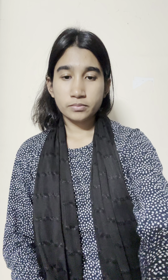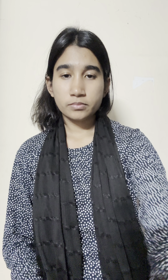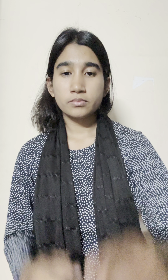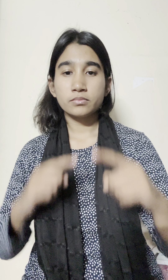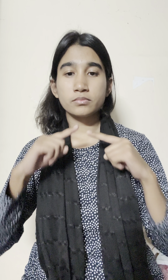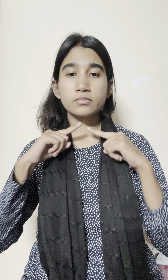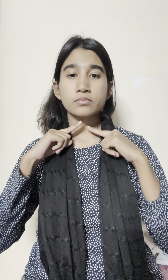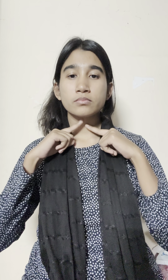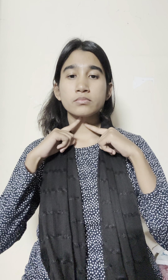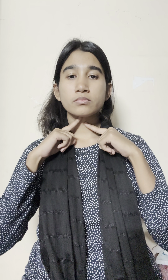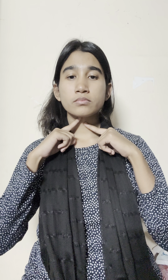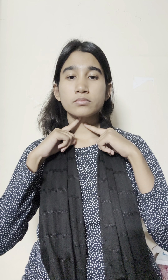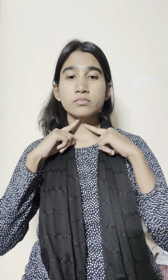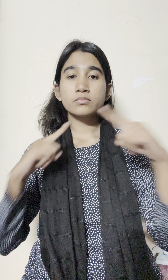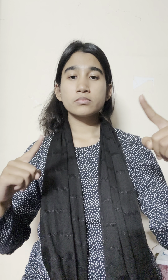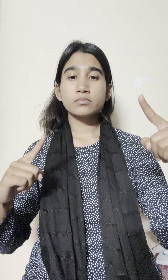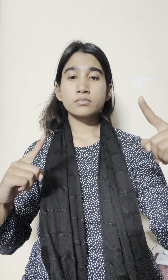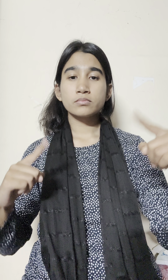চিৎকার করা